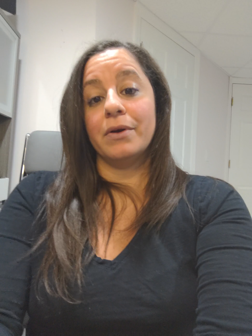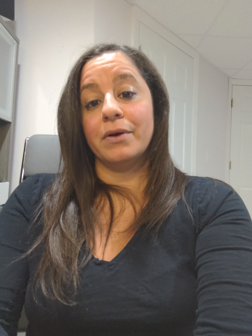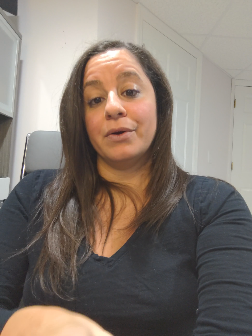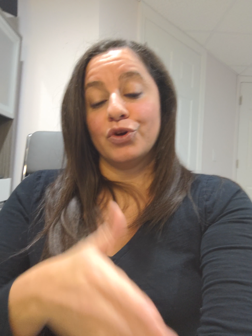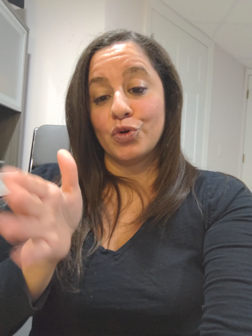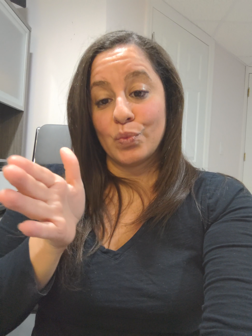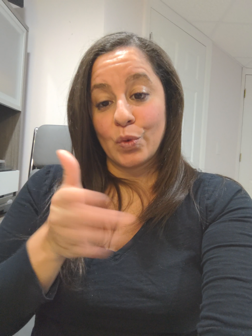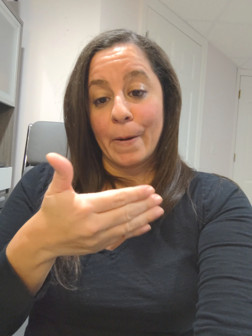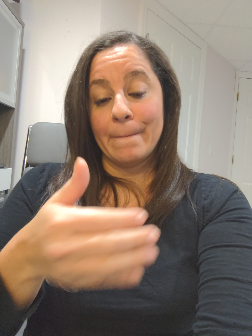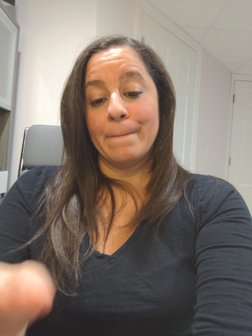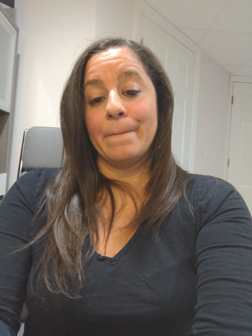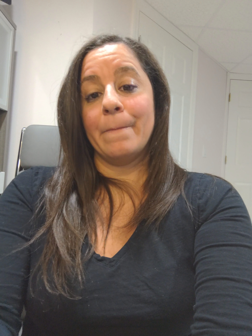room